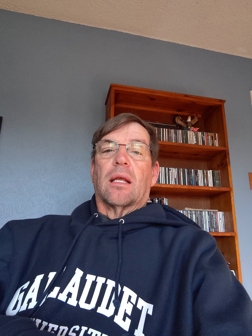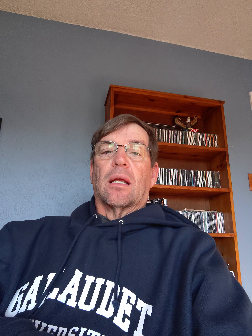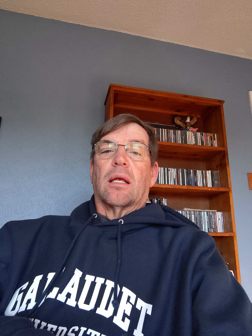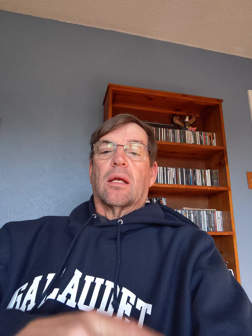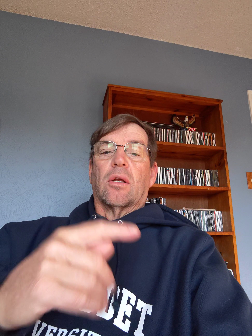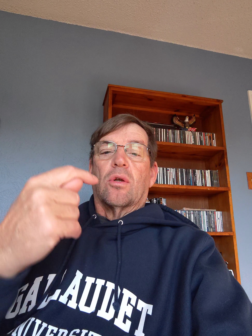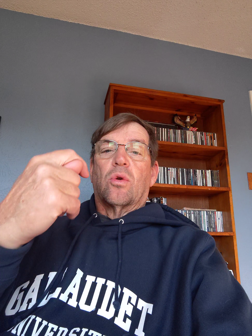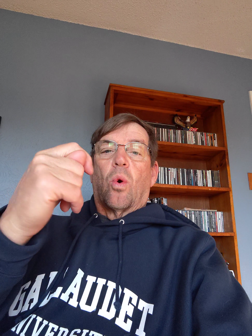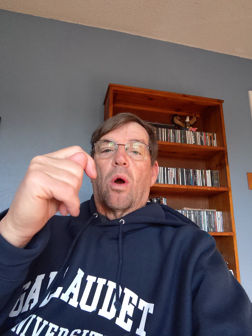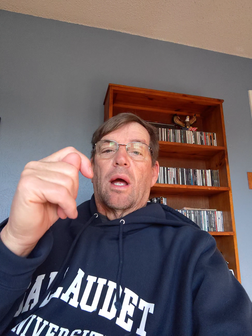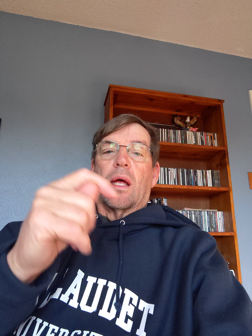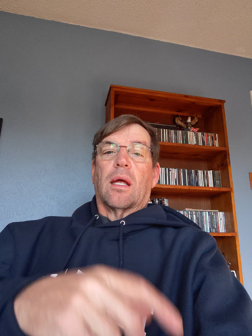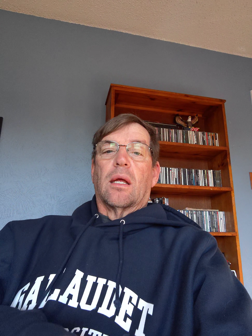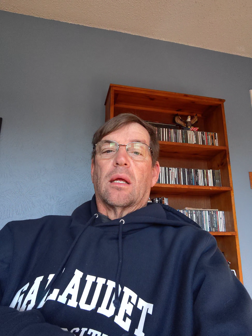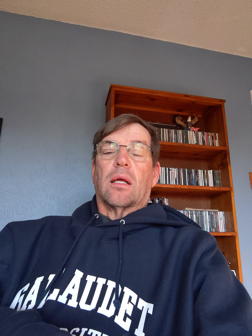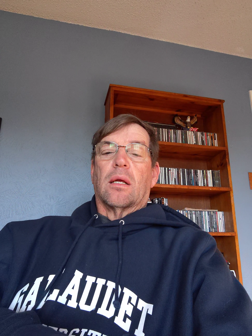toy